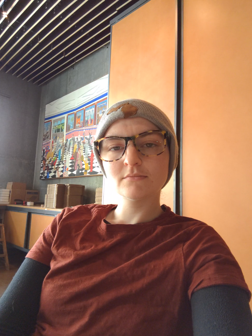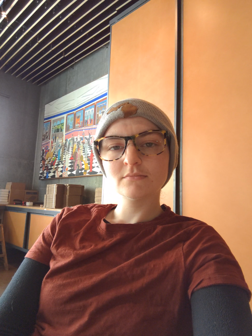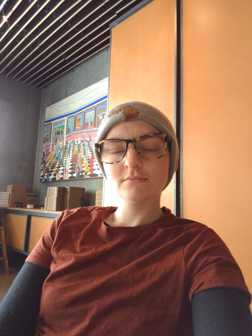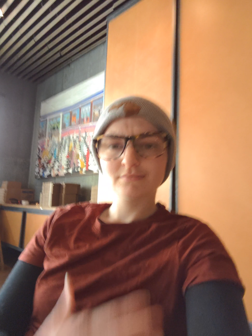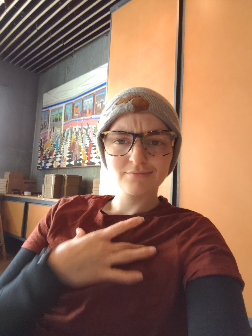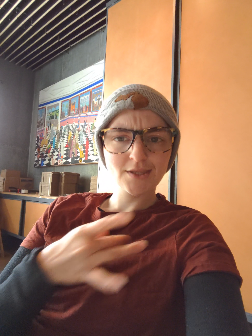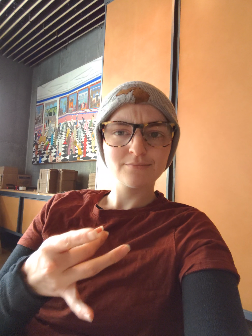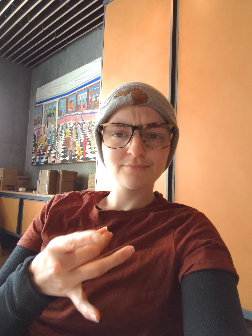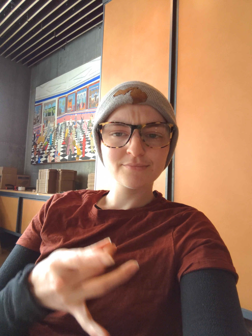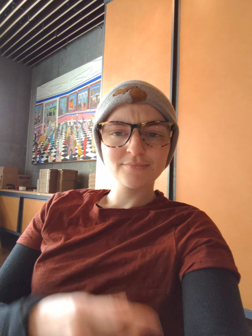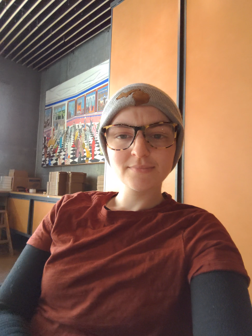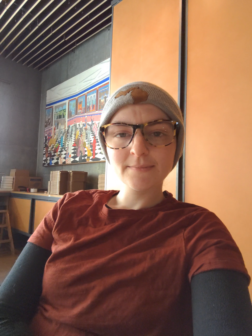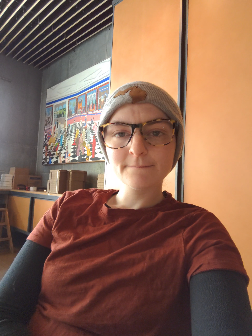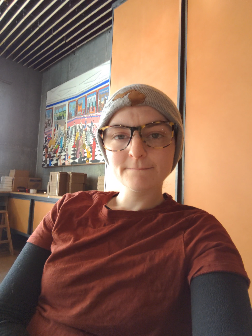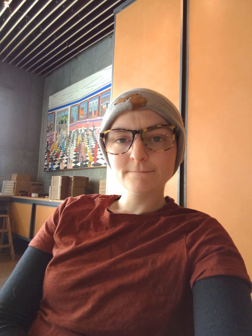like